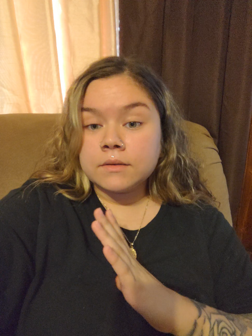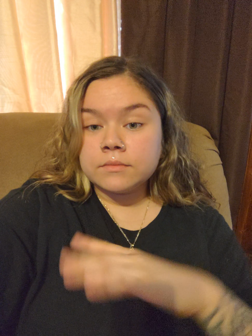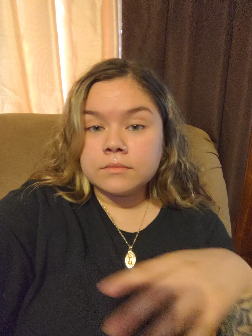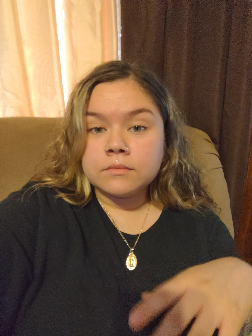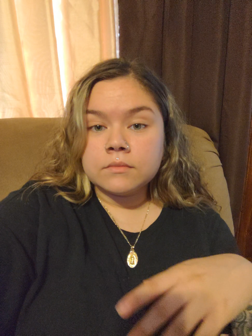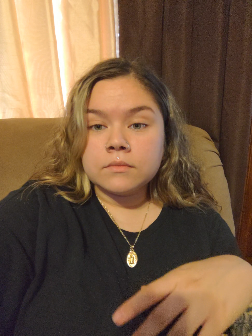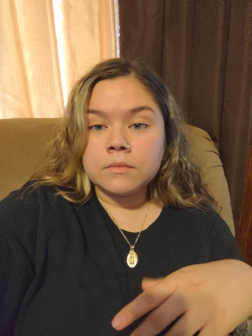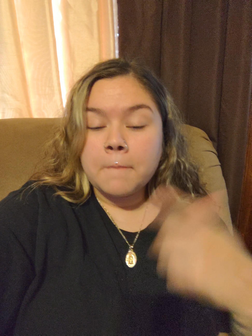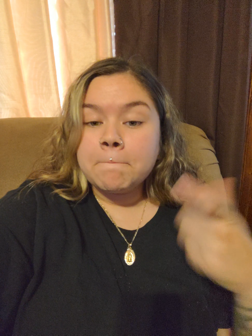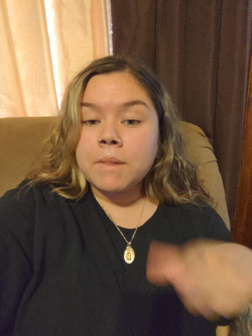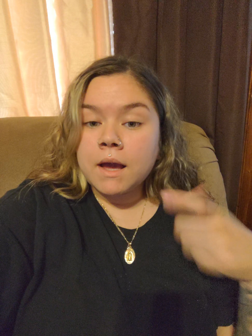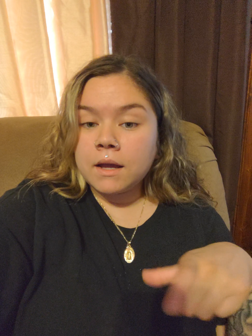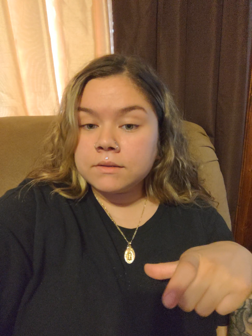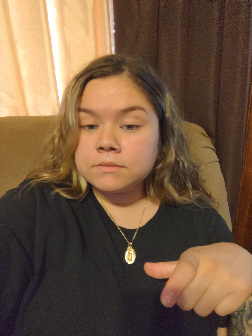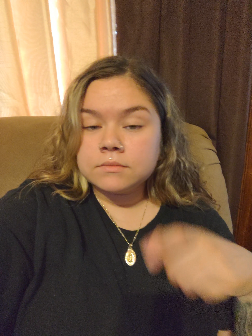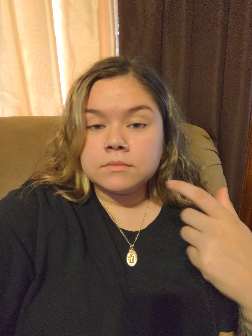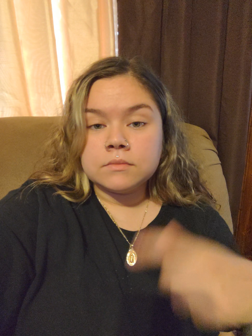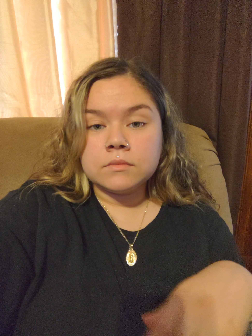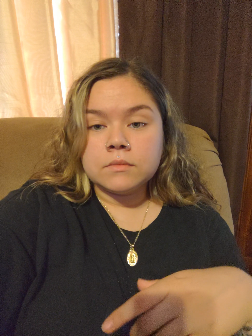plate